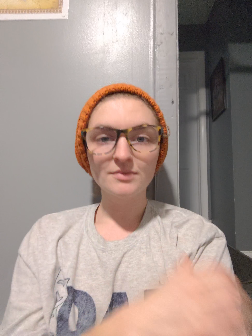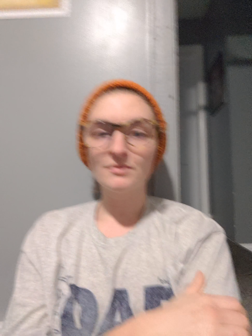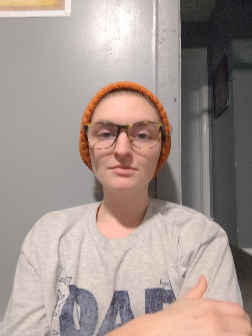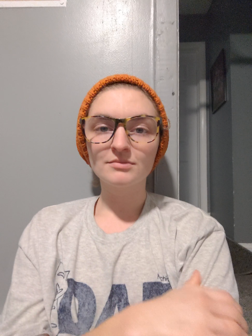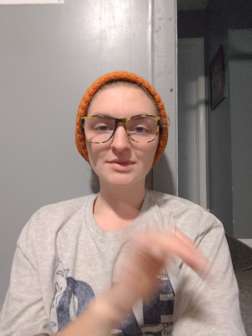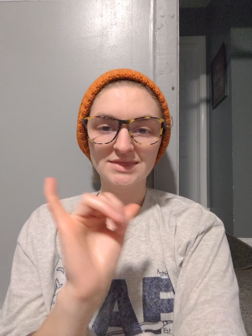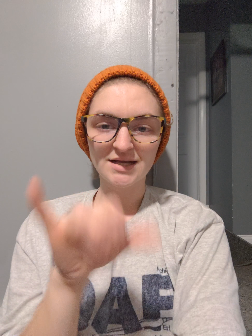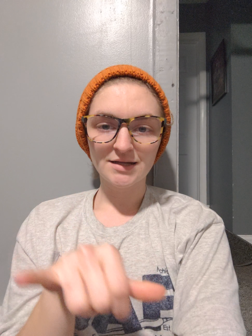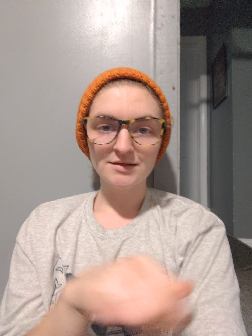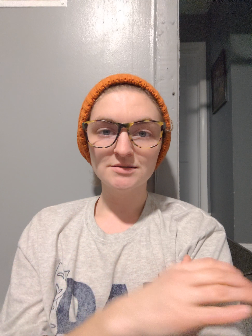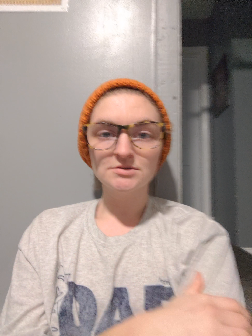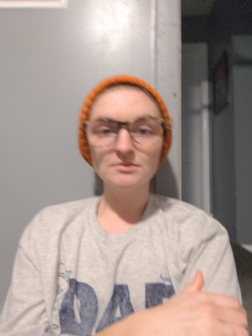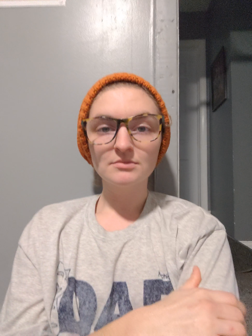that